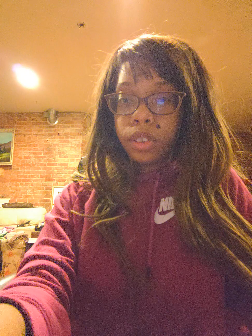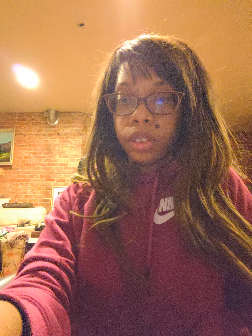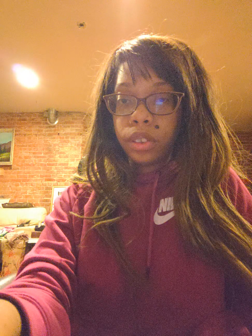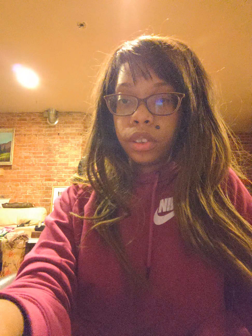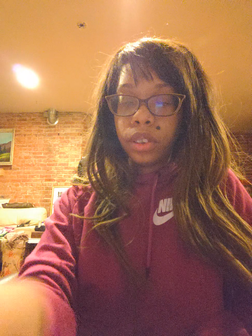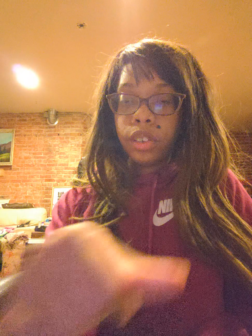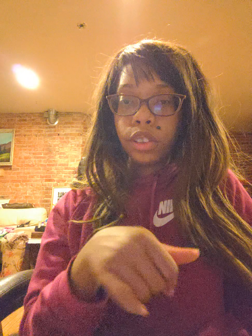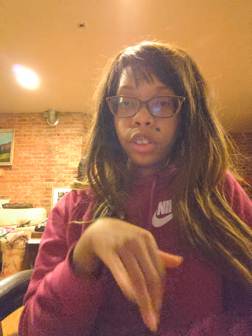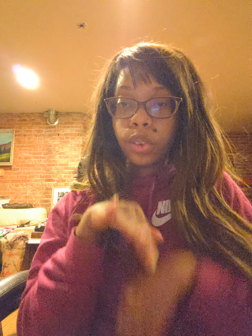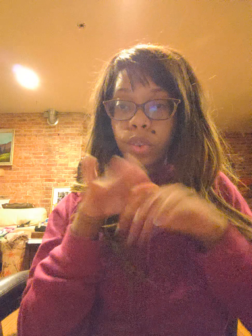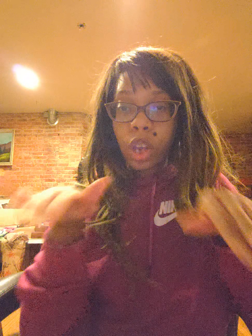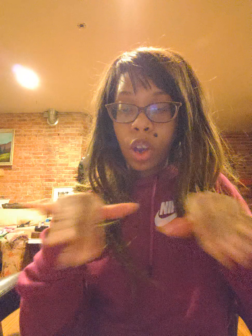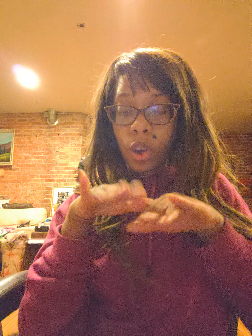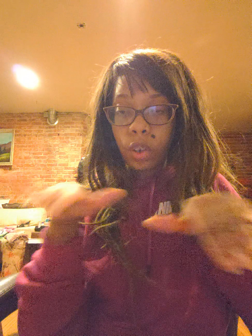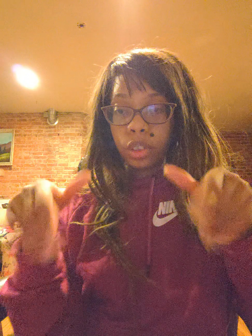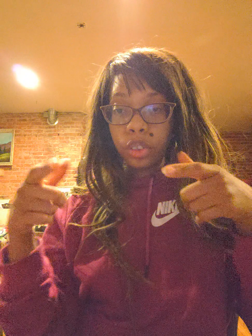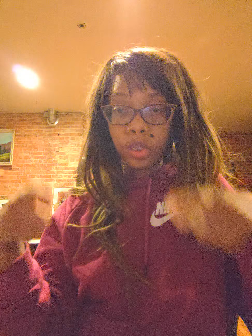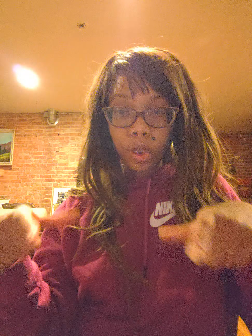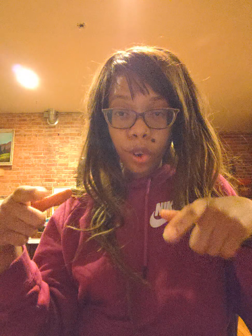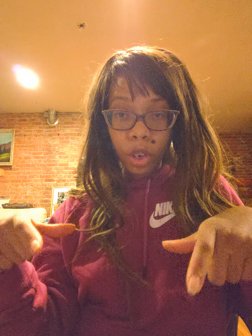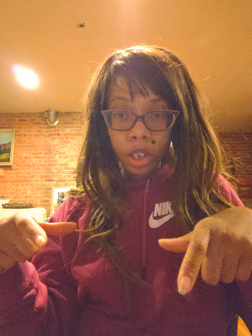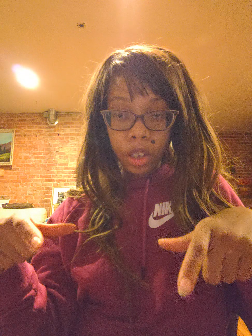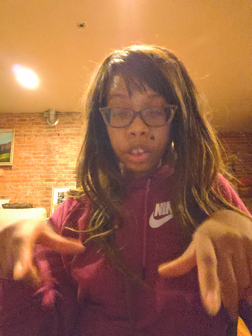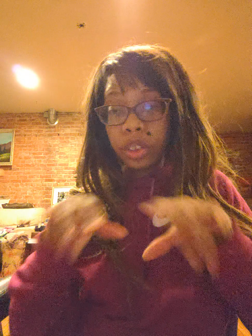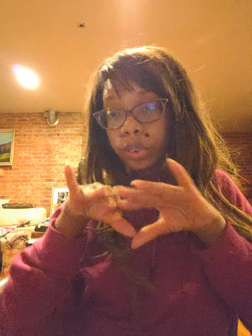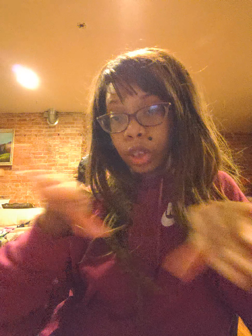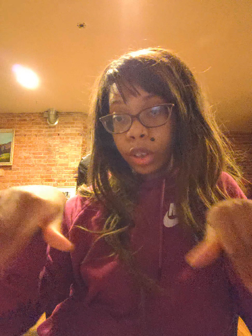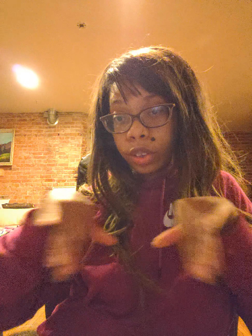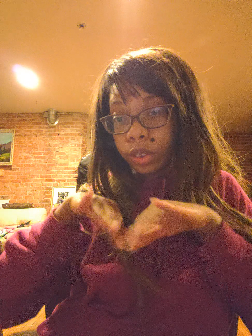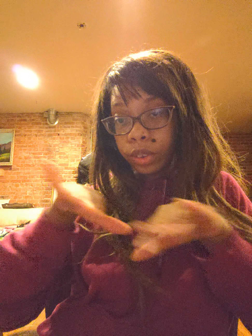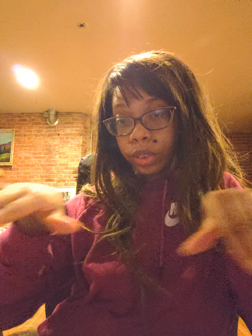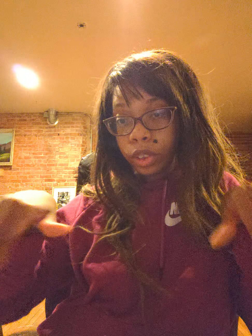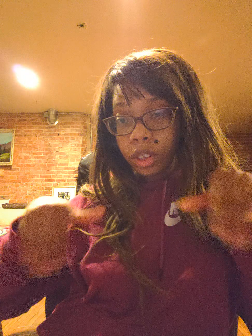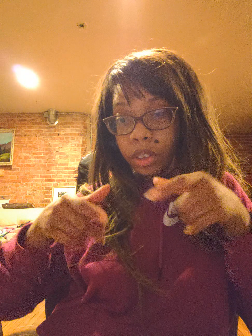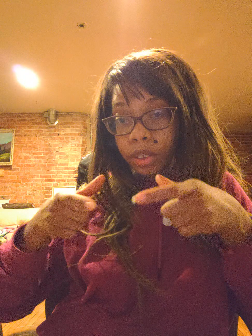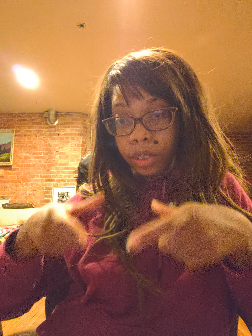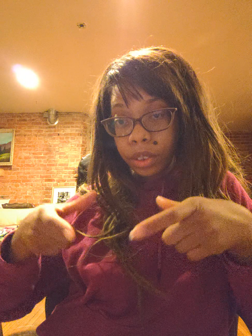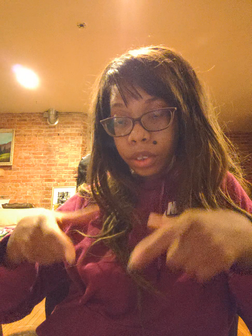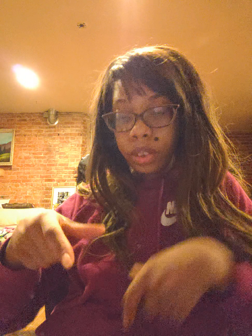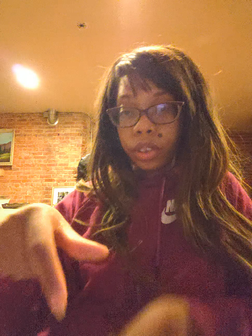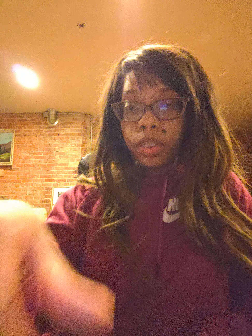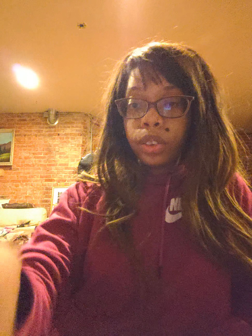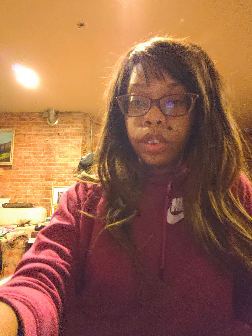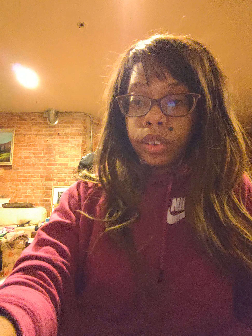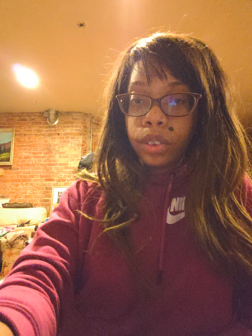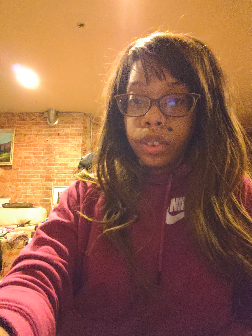pool